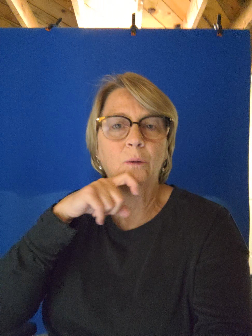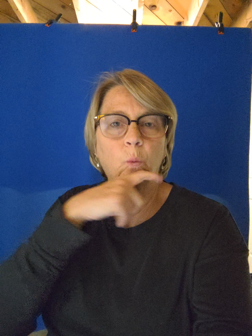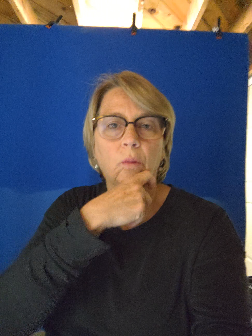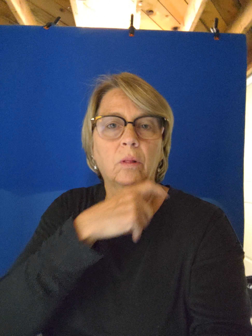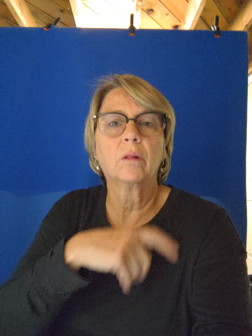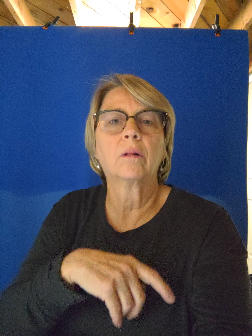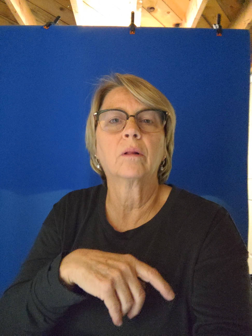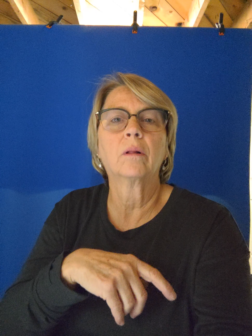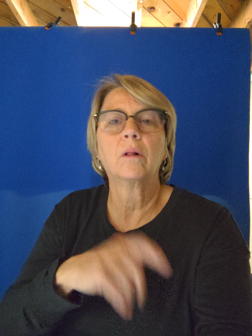cereal